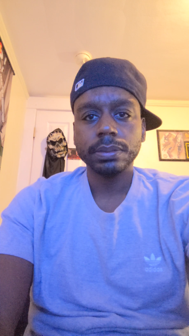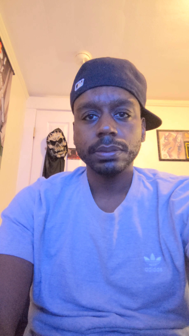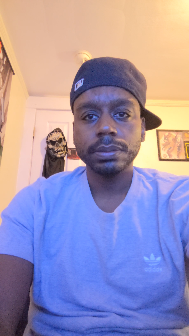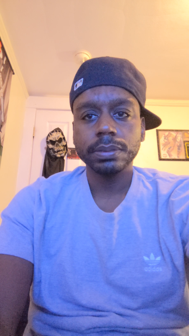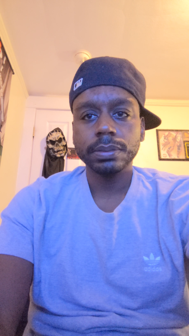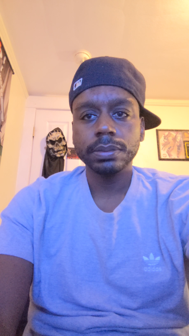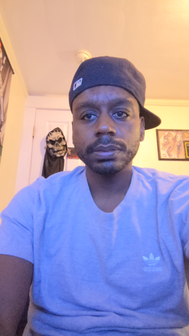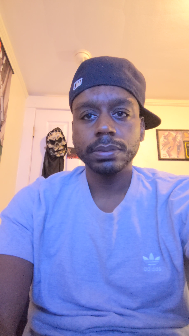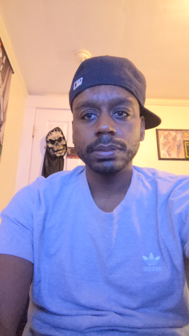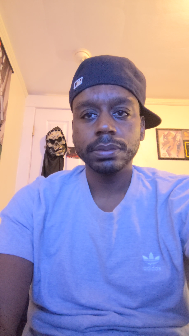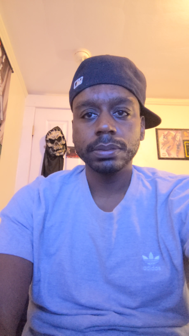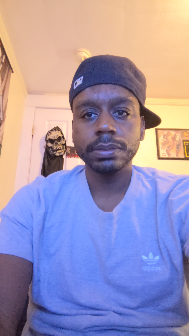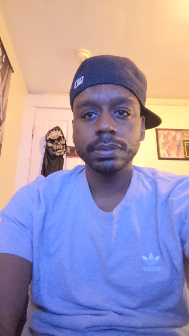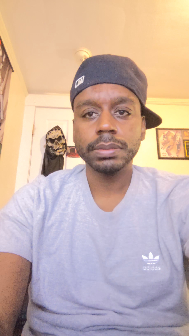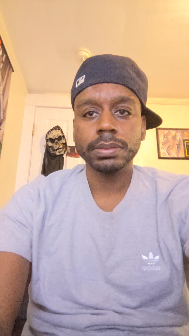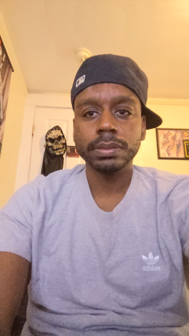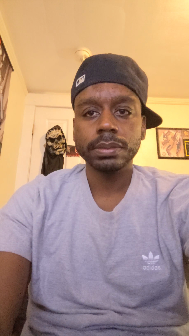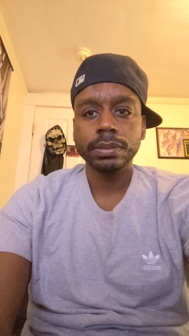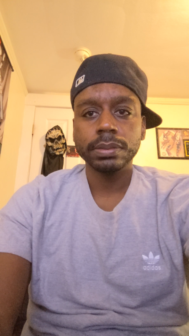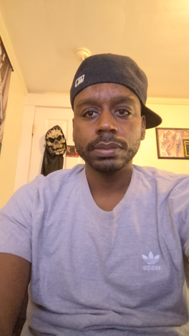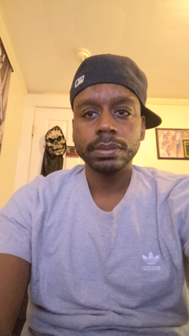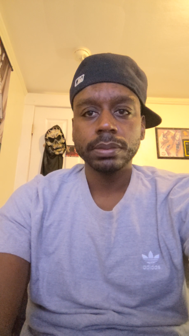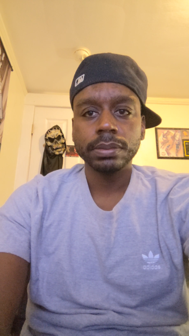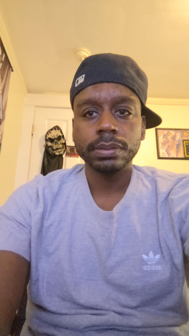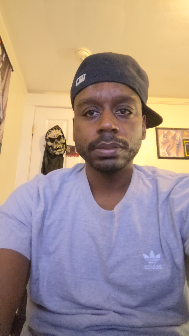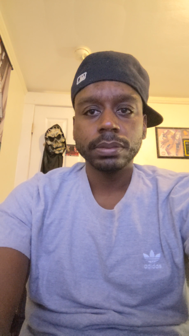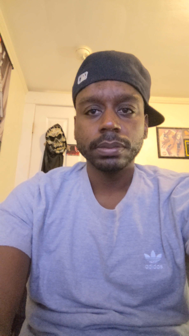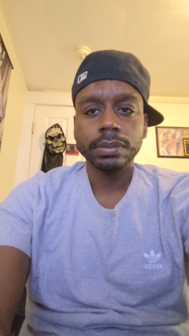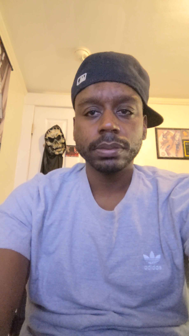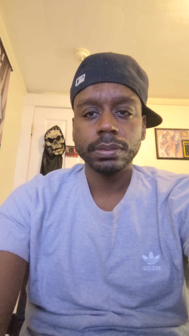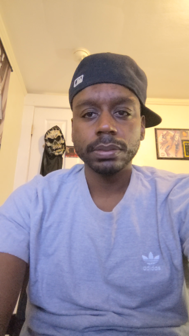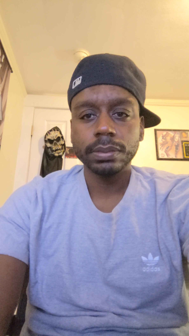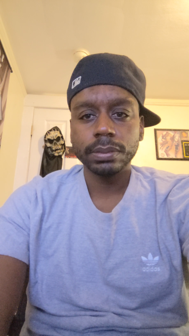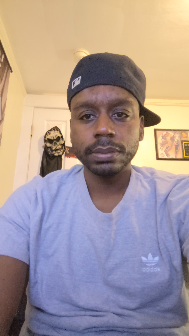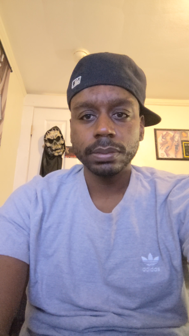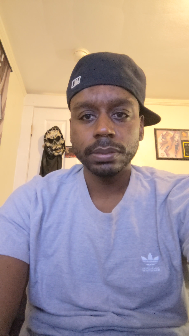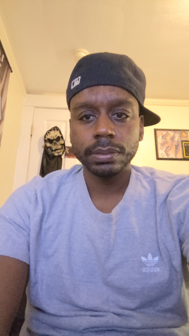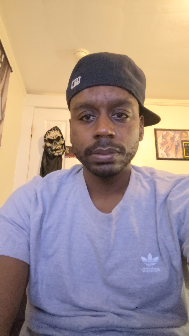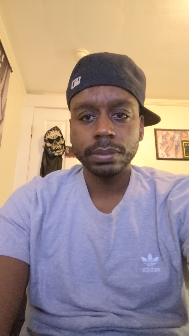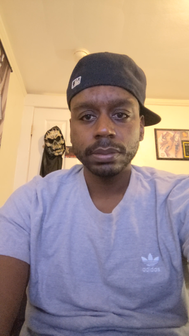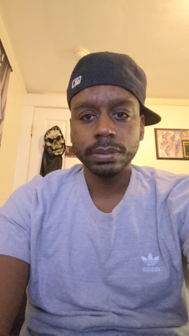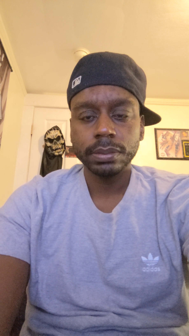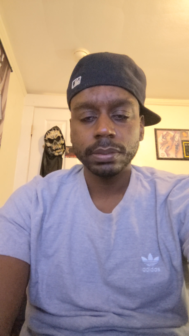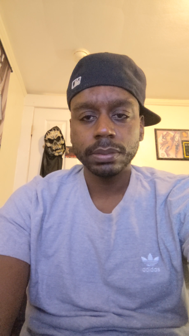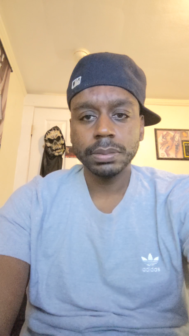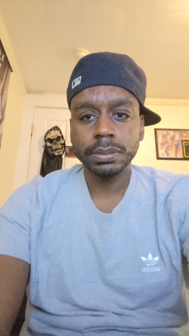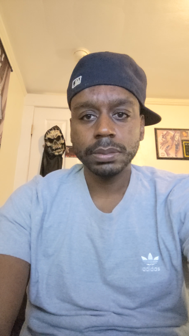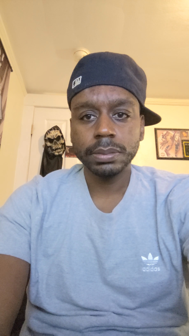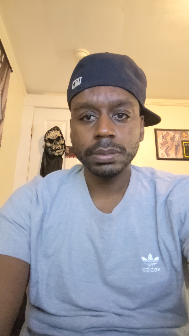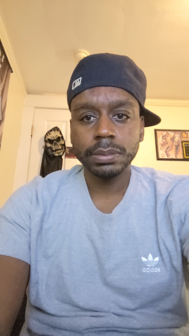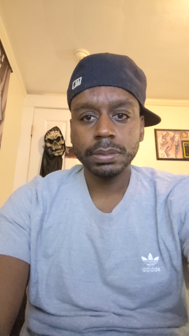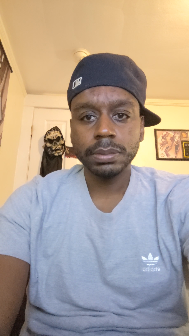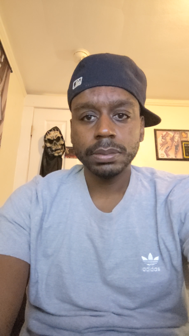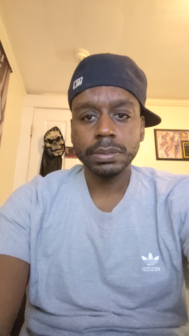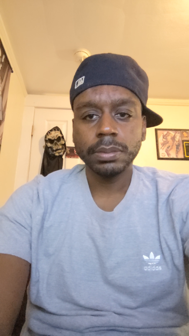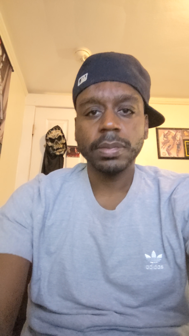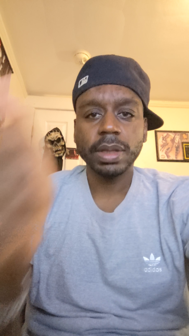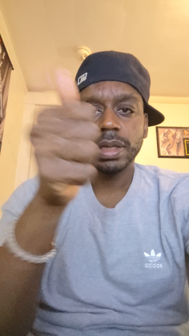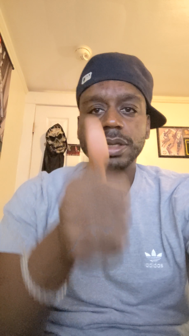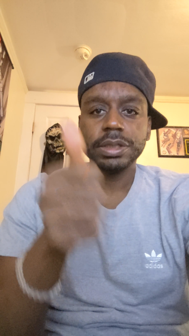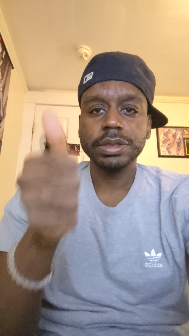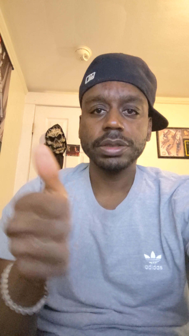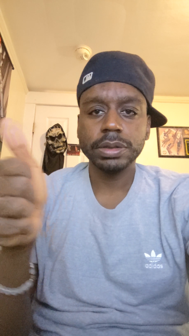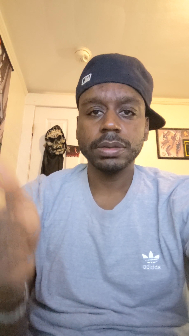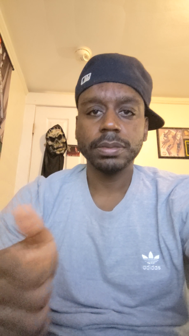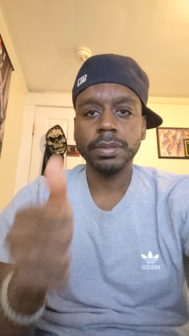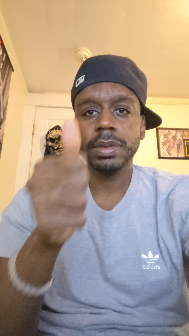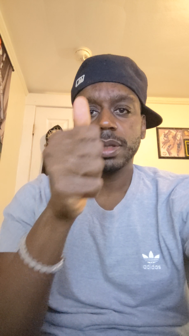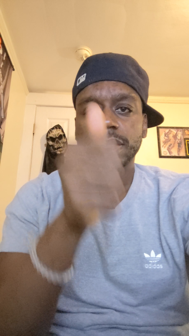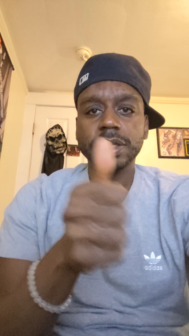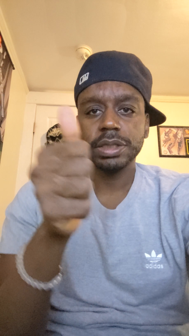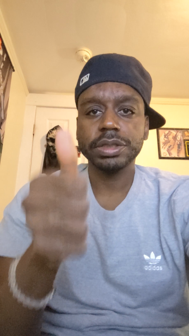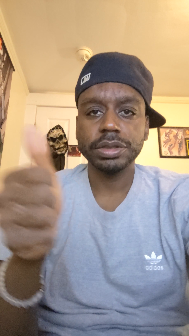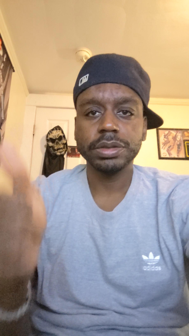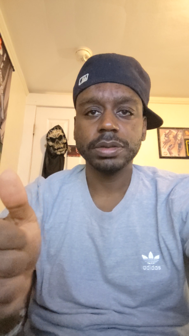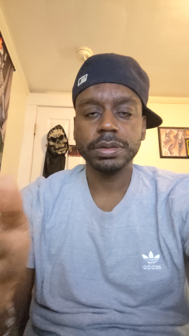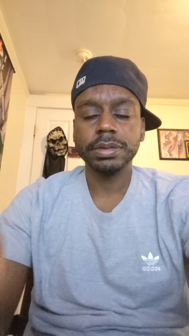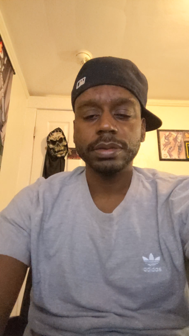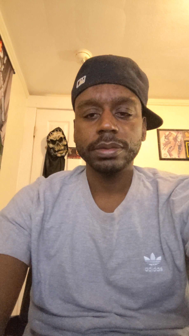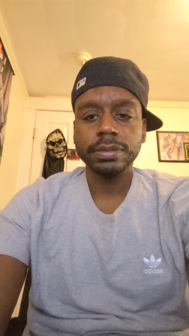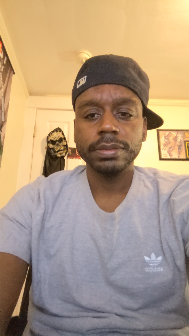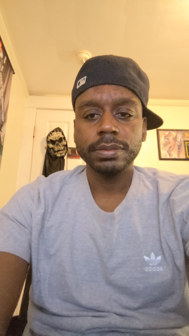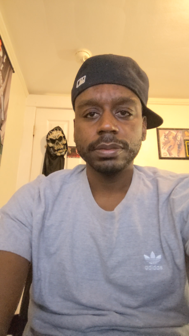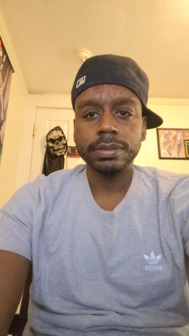each